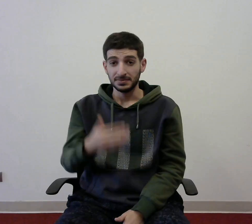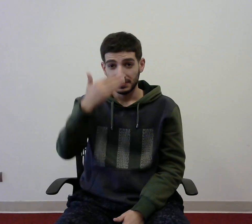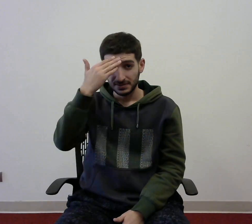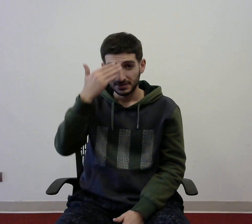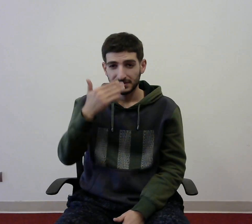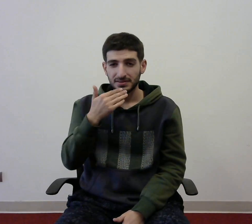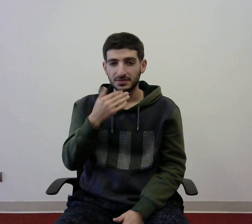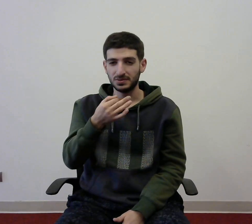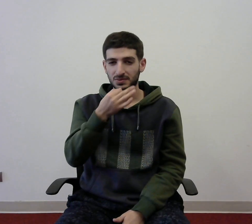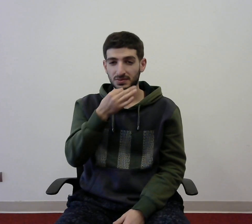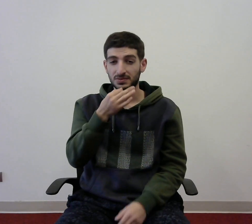yazda